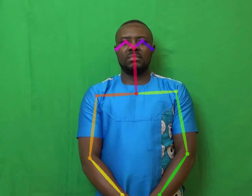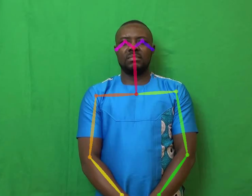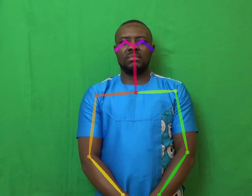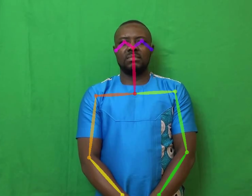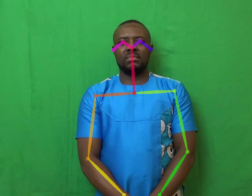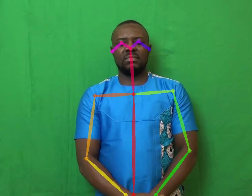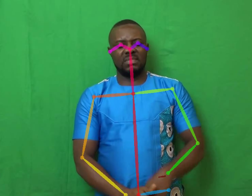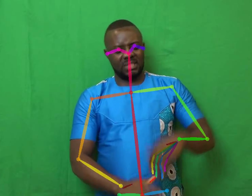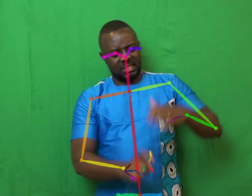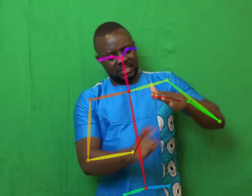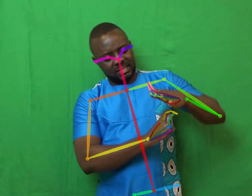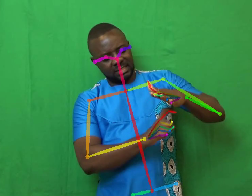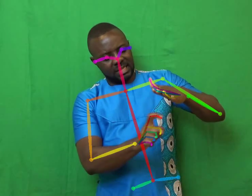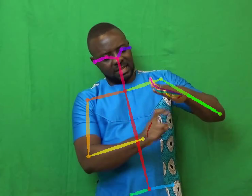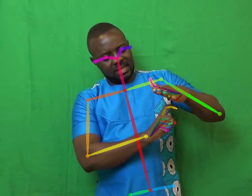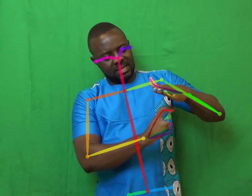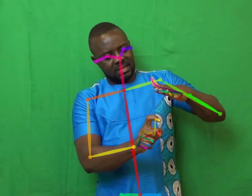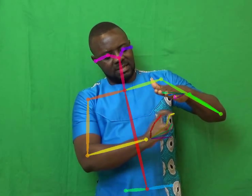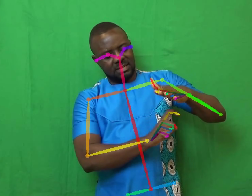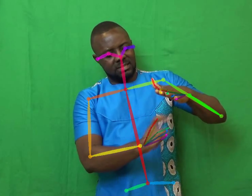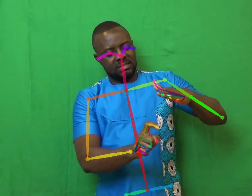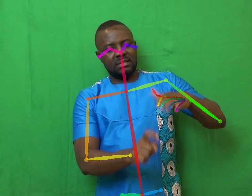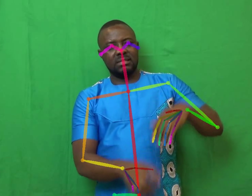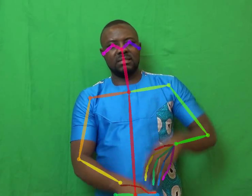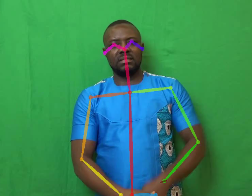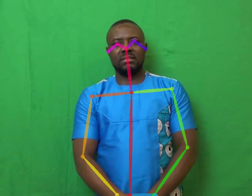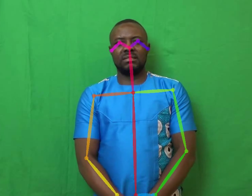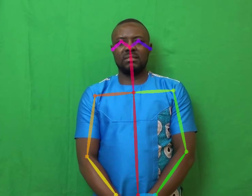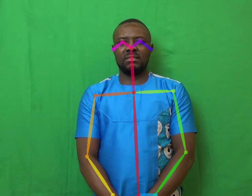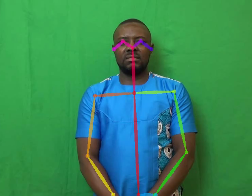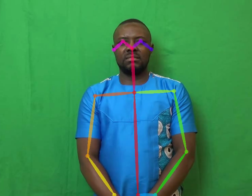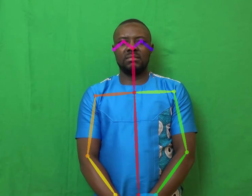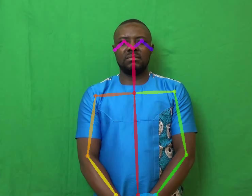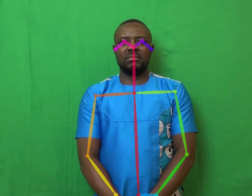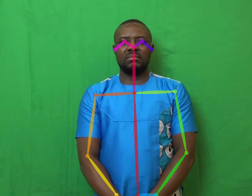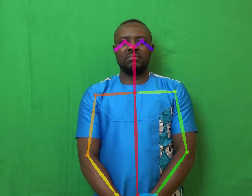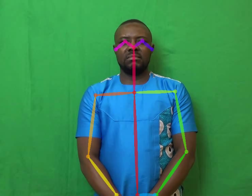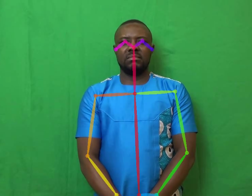scan